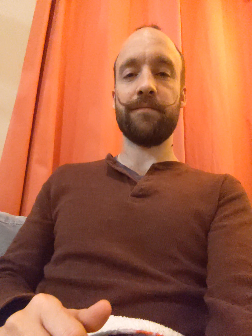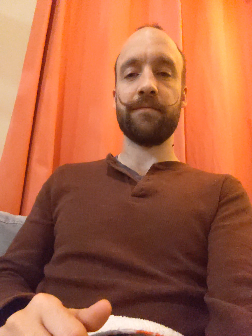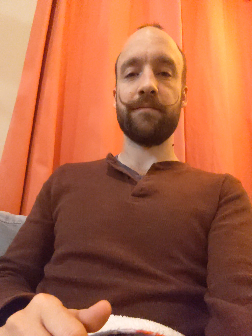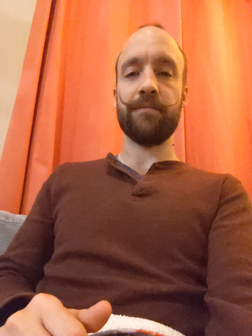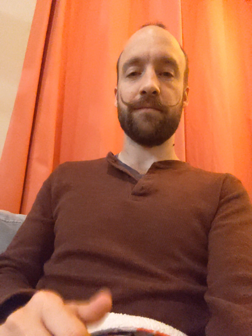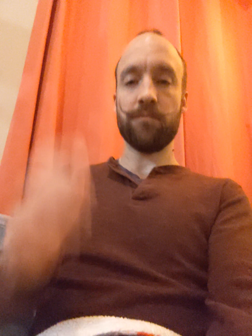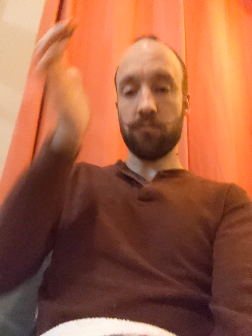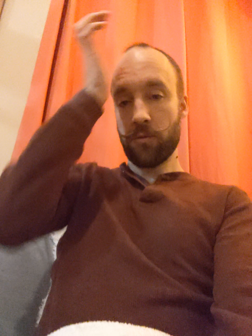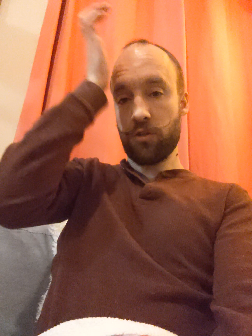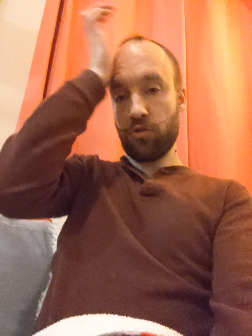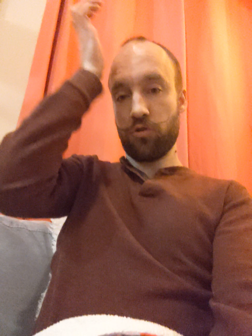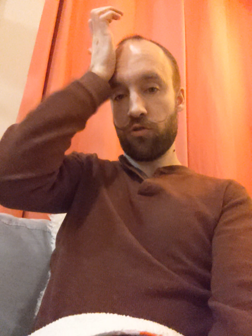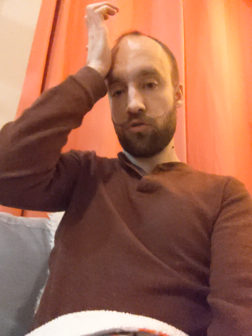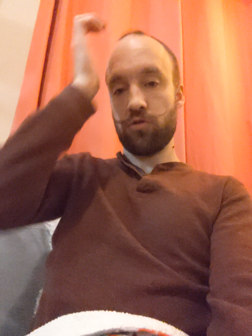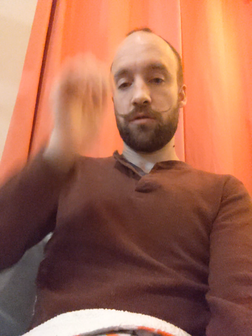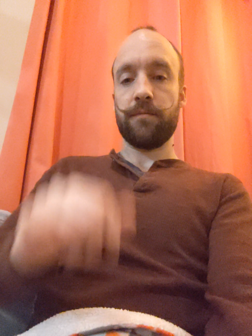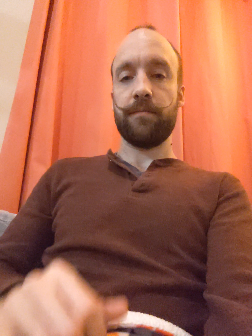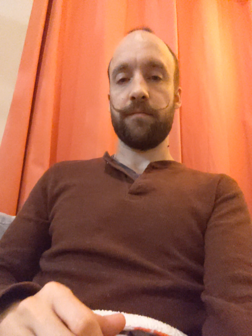garbage